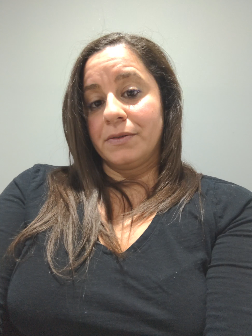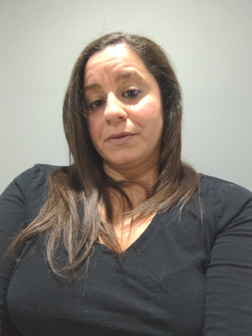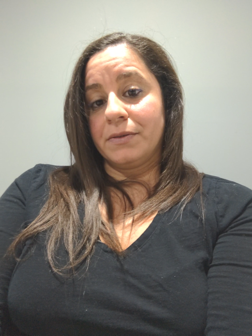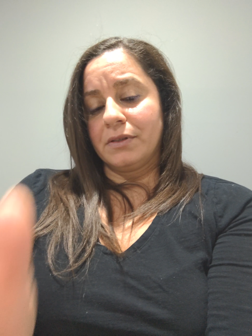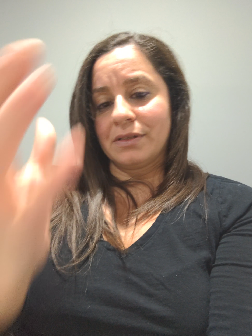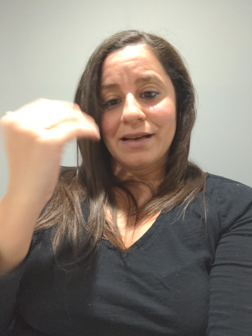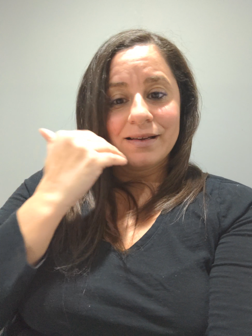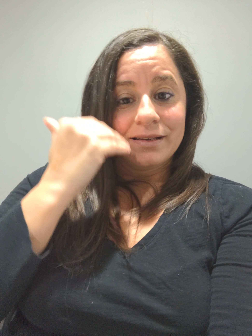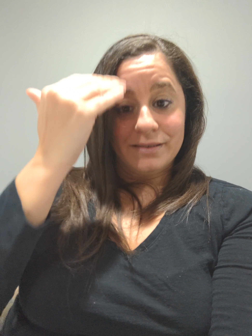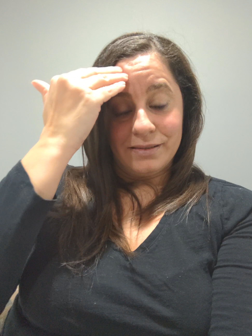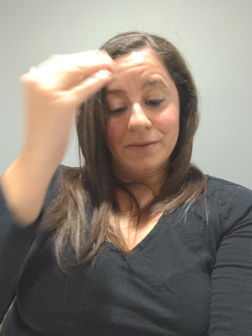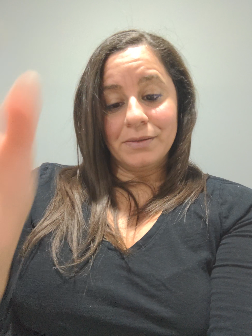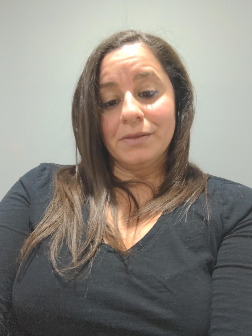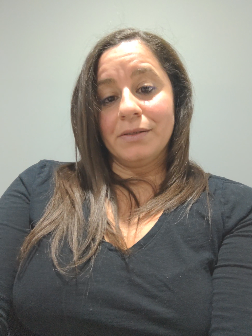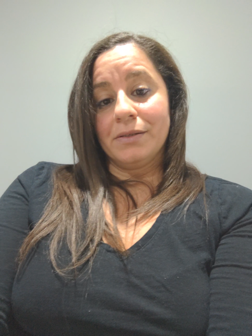head